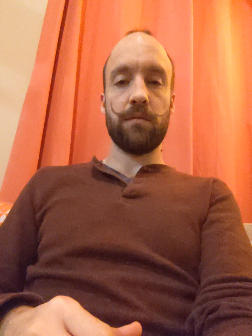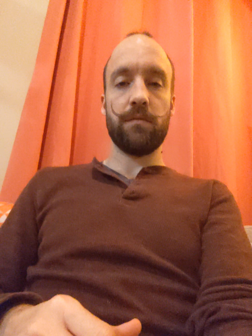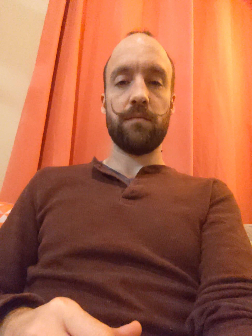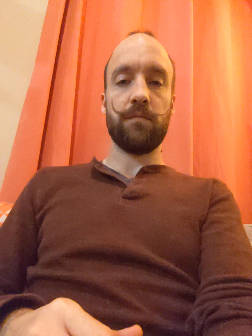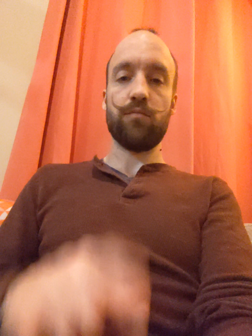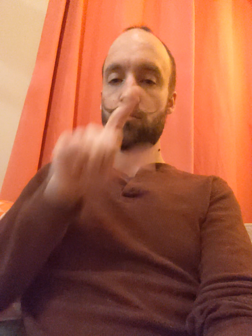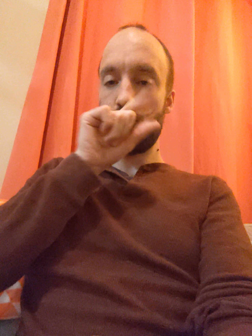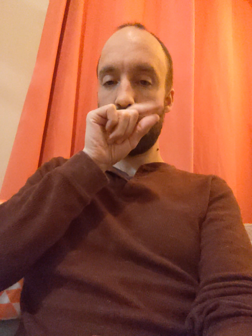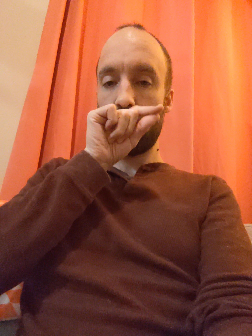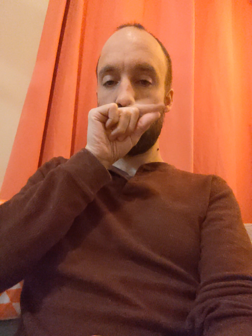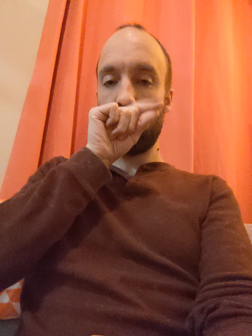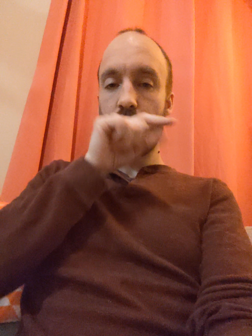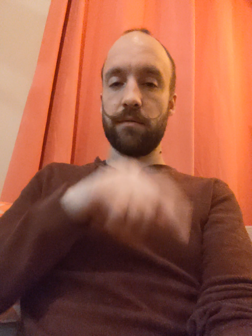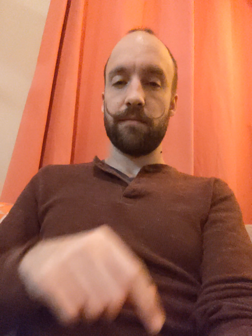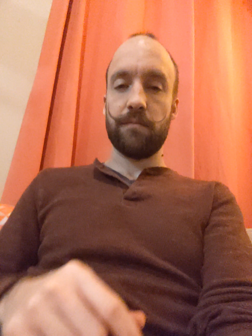bird